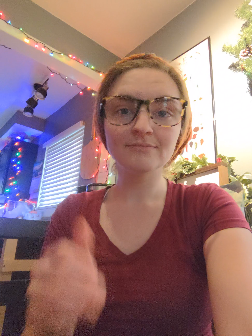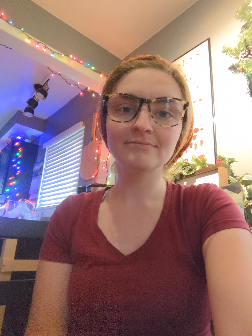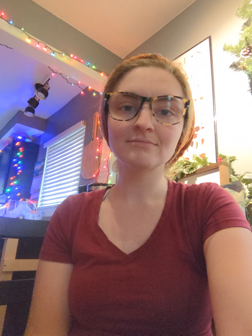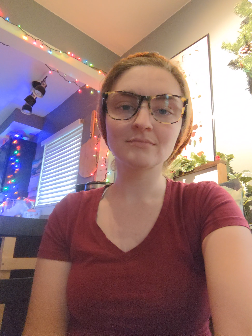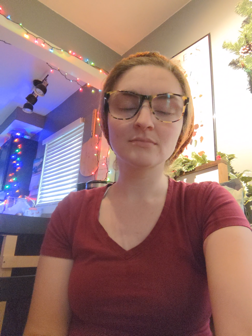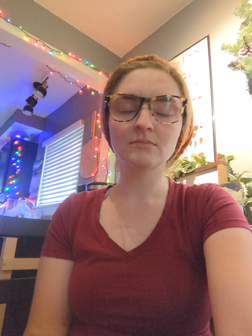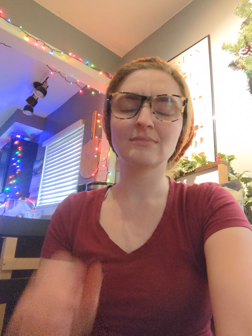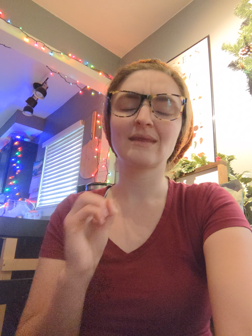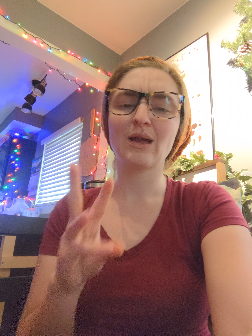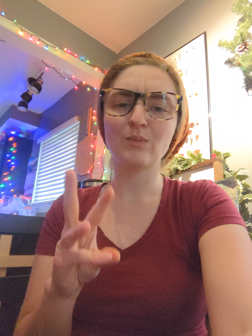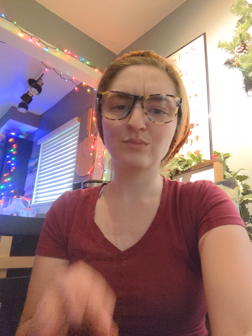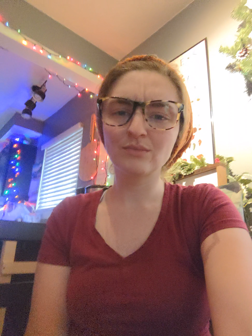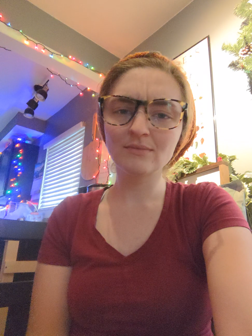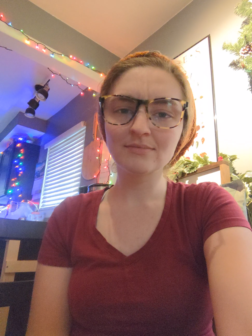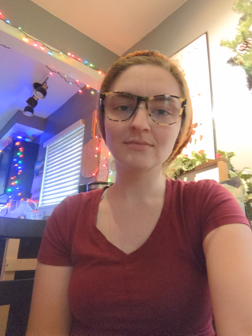owie